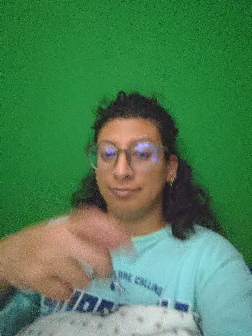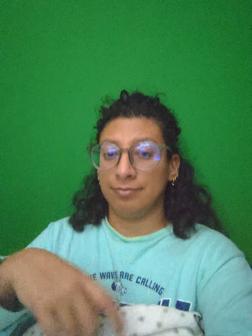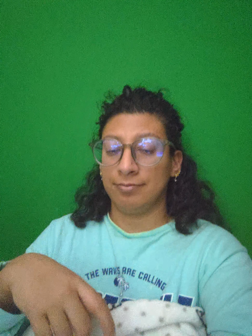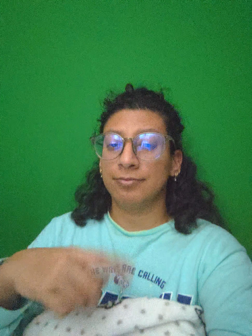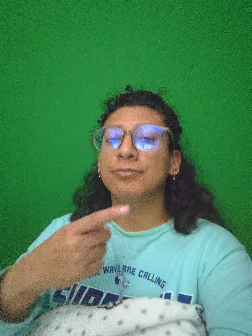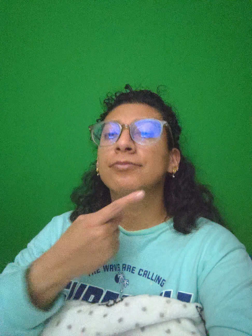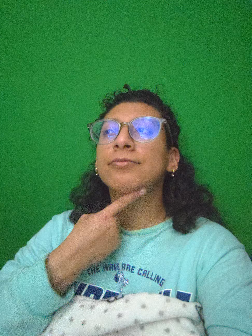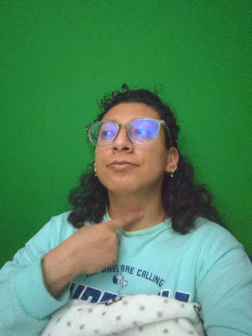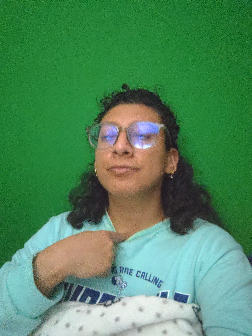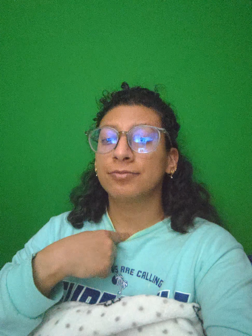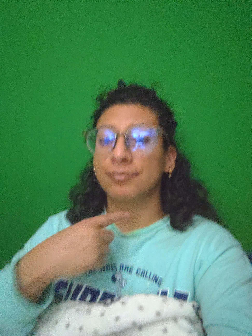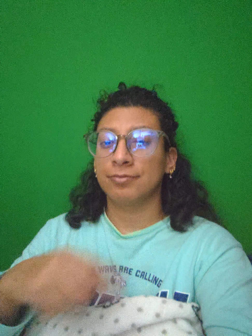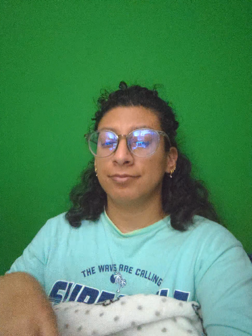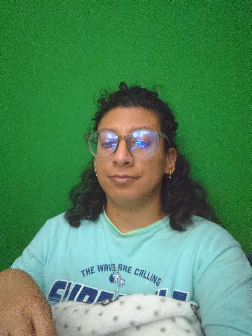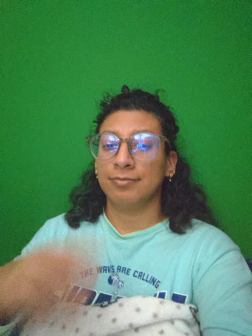thirsty